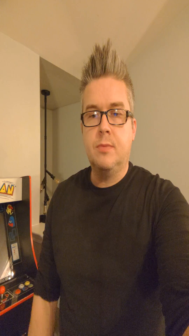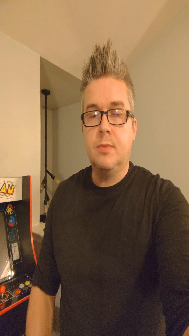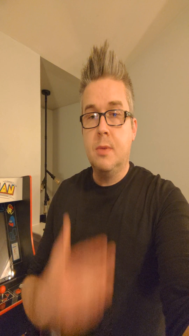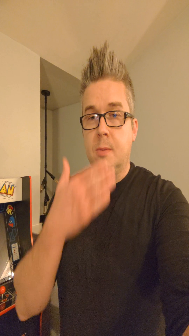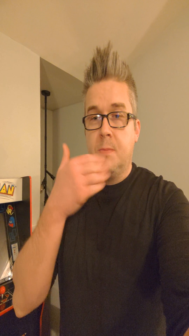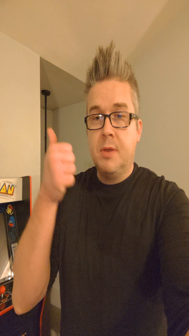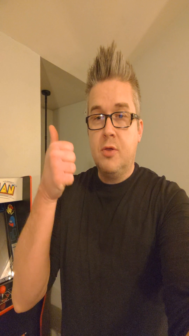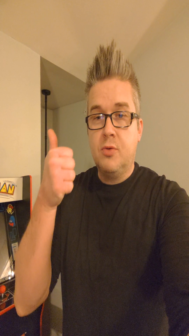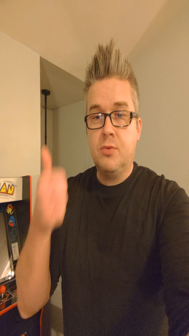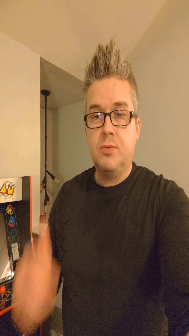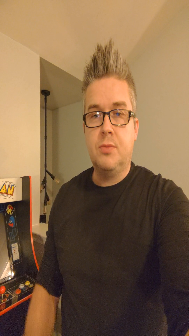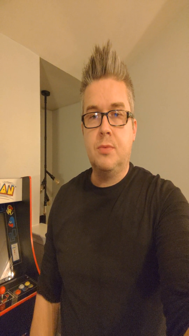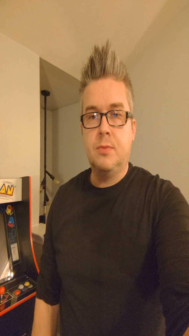better